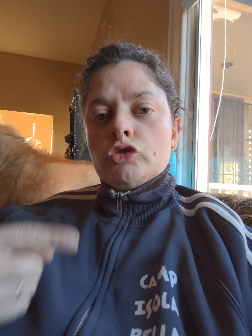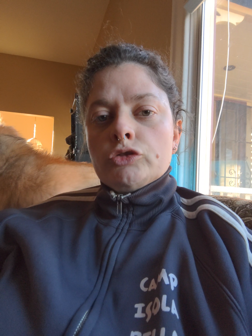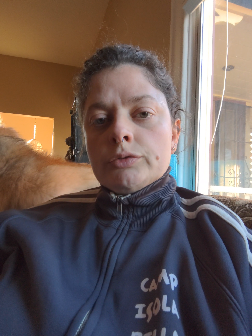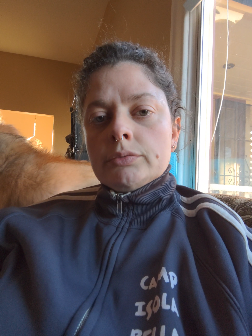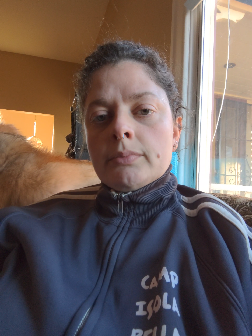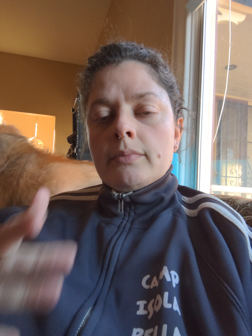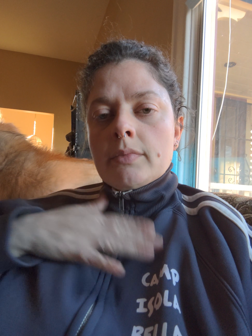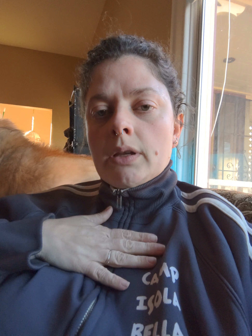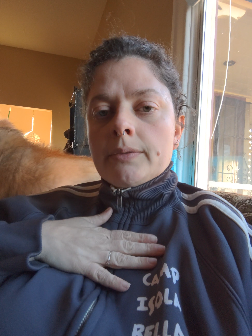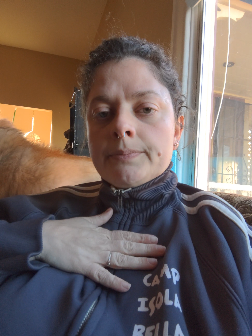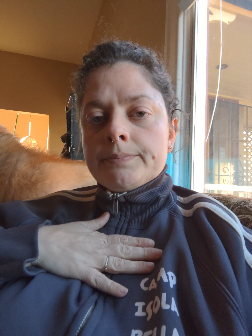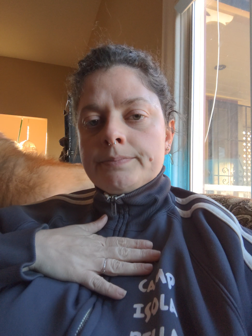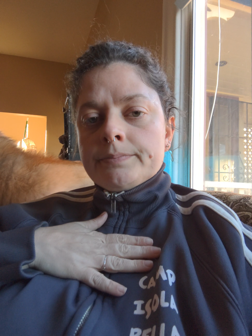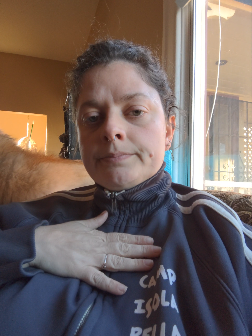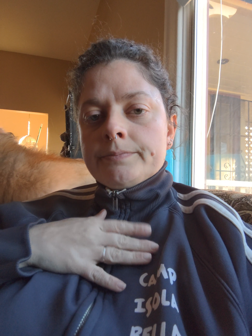my